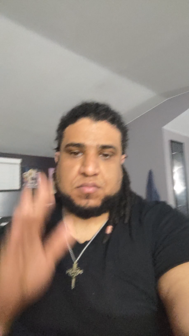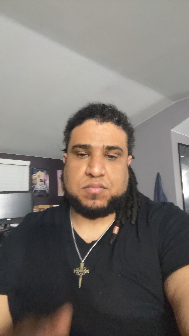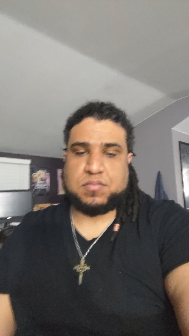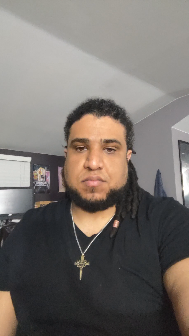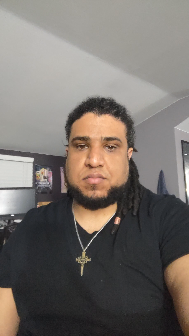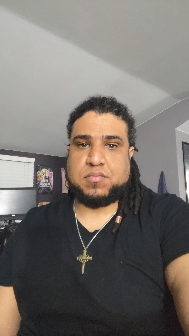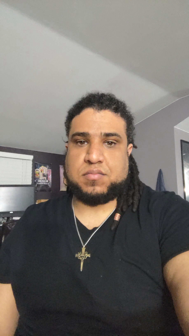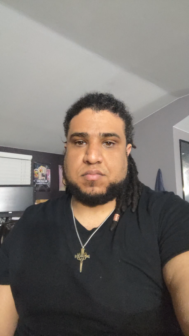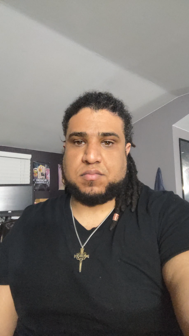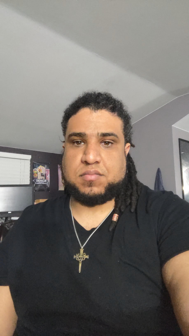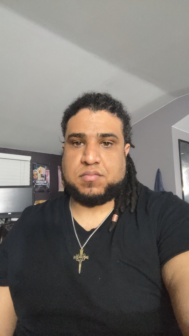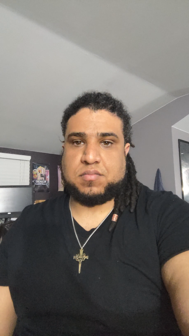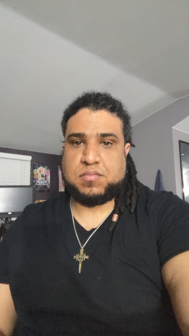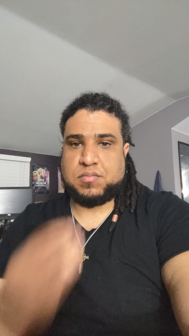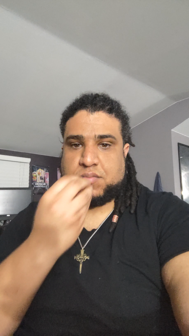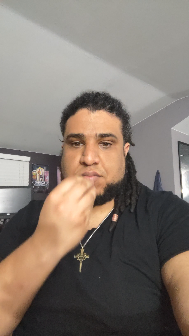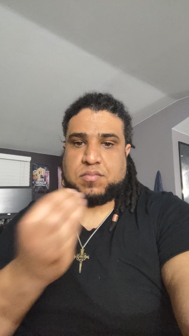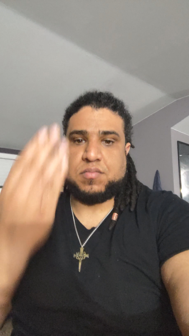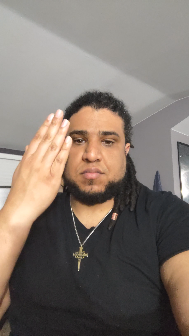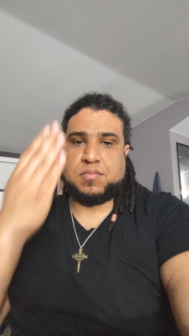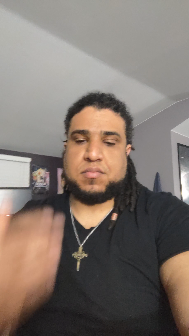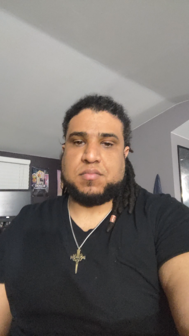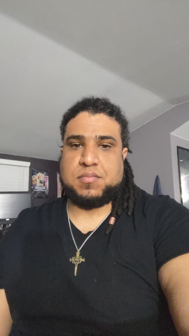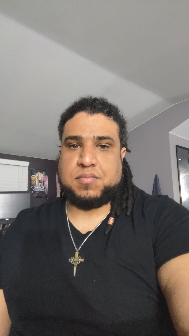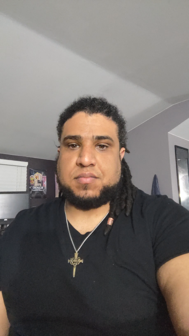breakfast